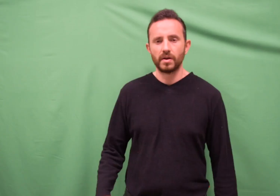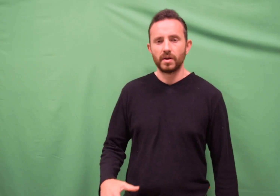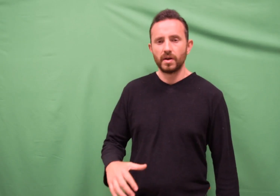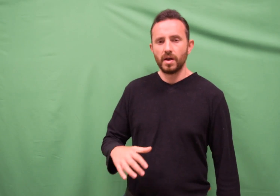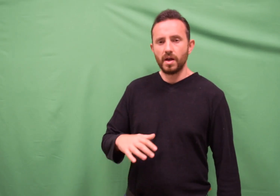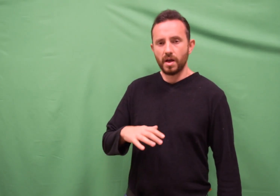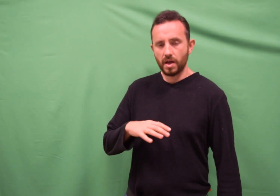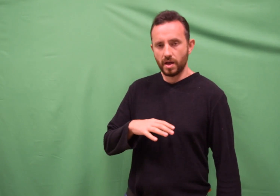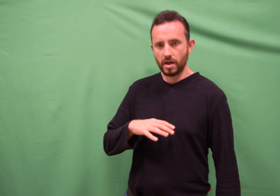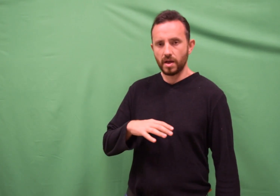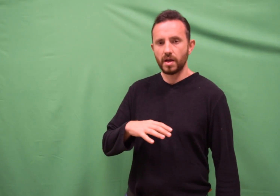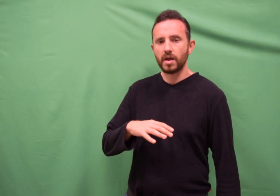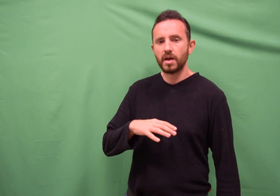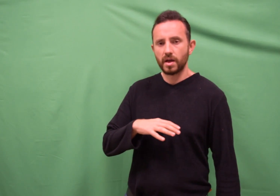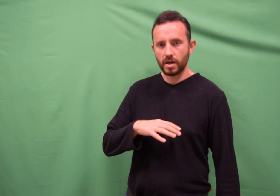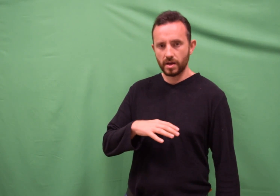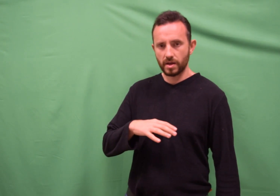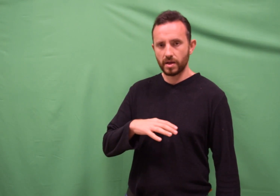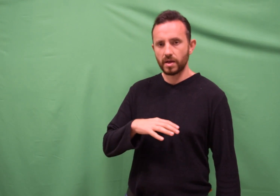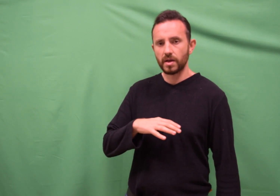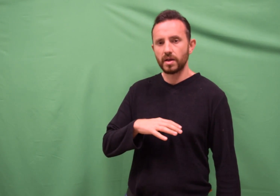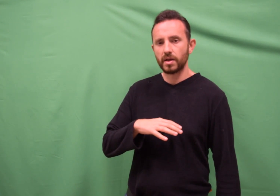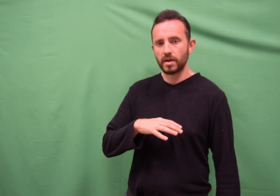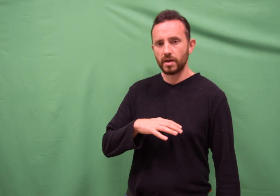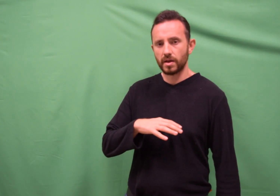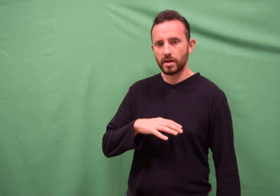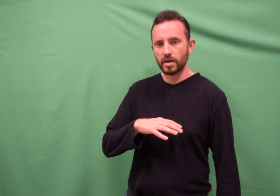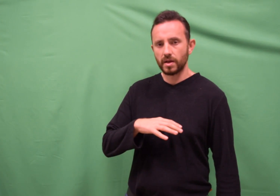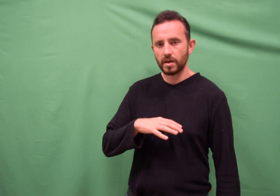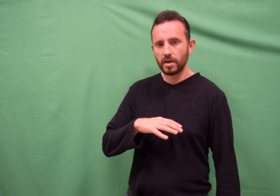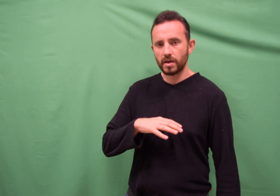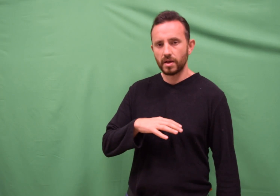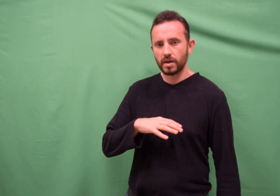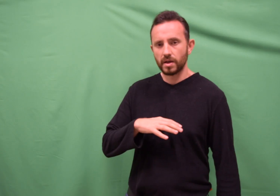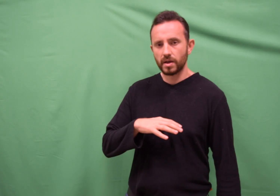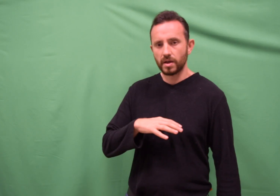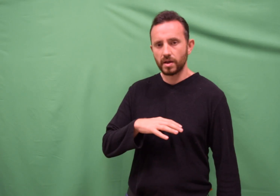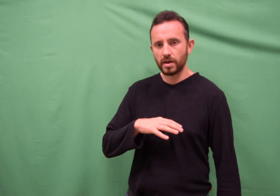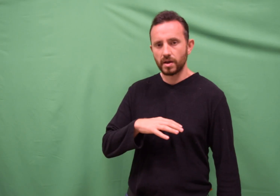haber